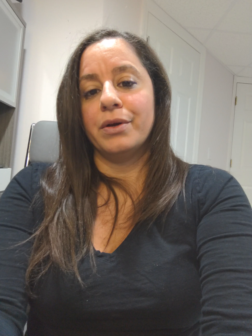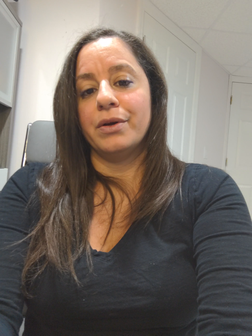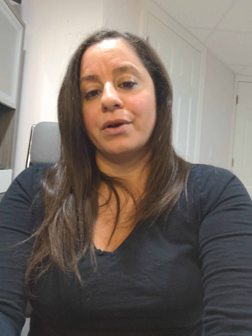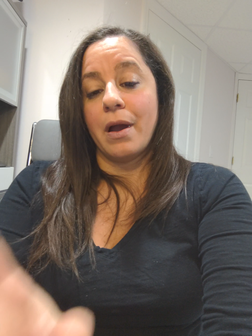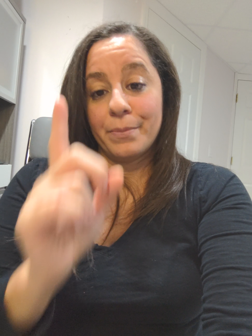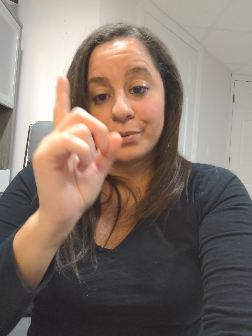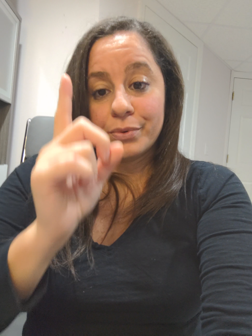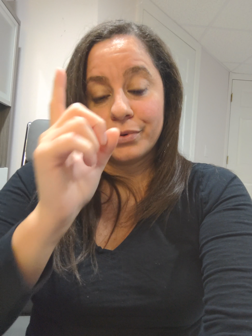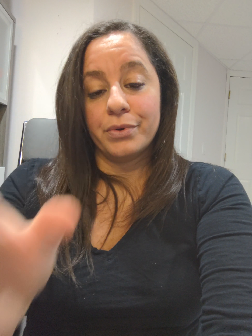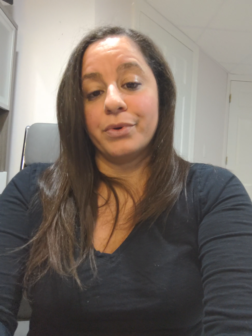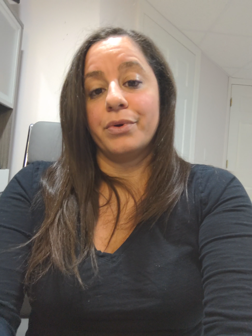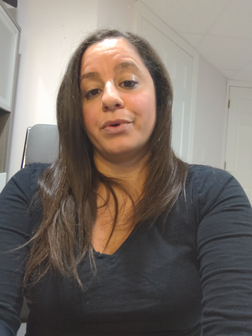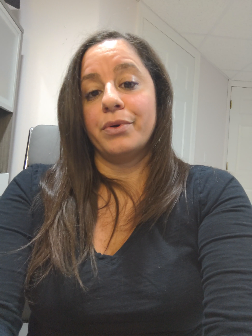up